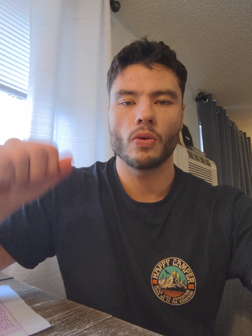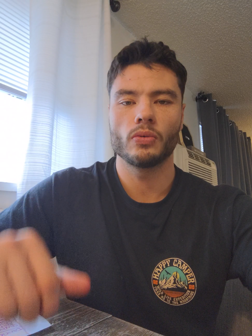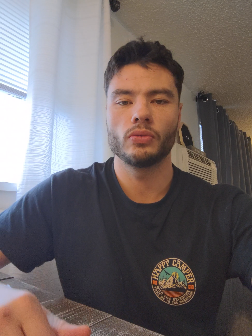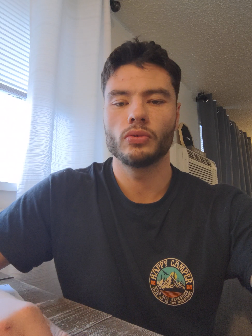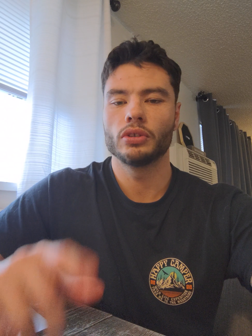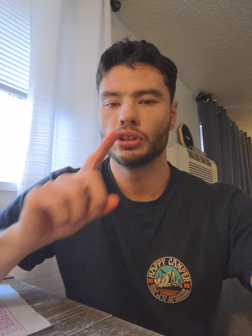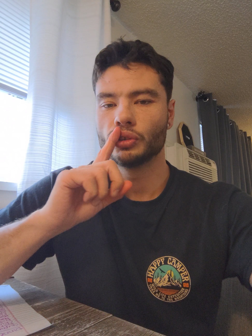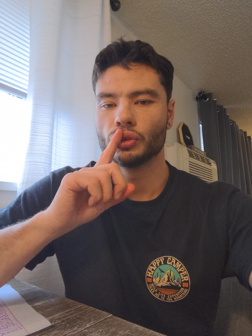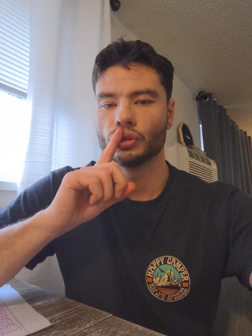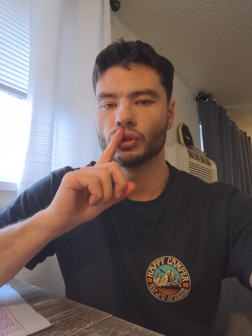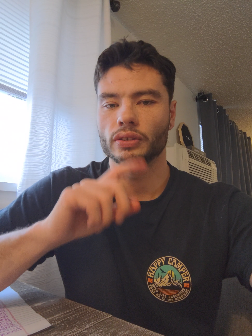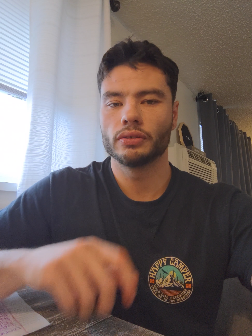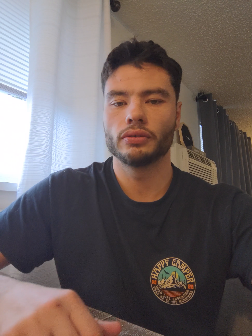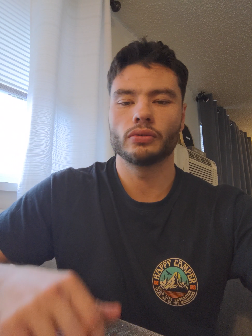shhh